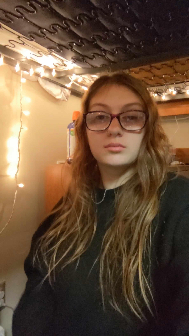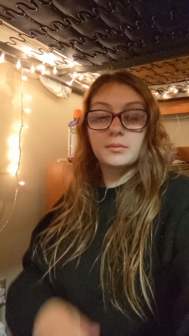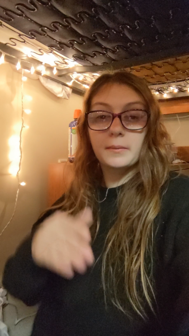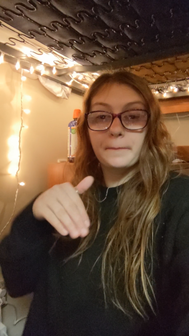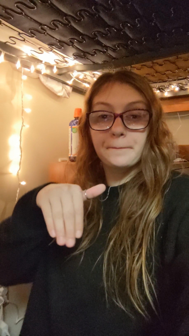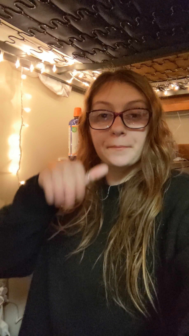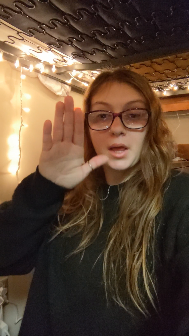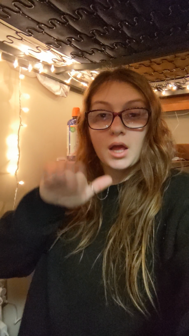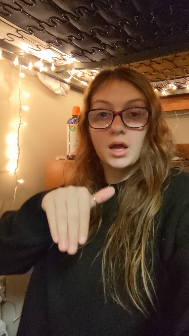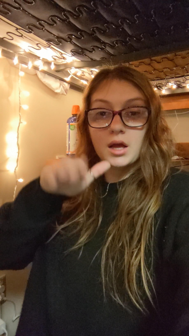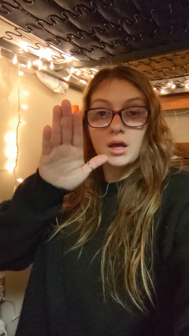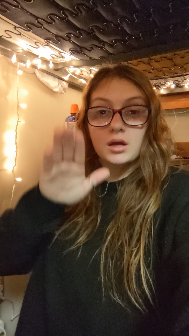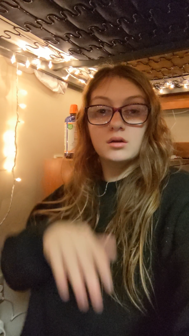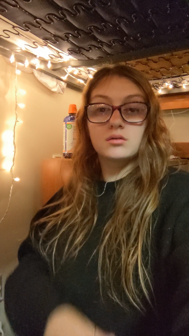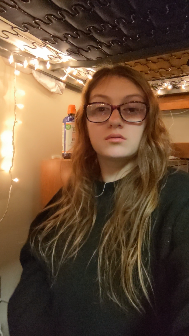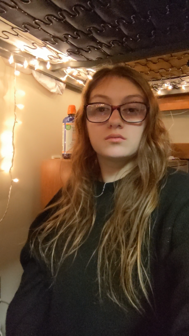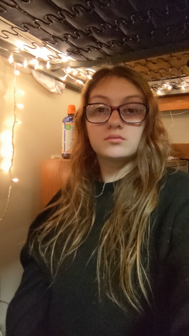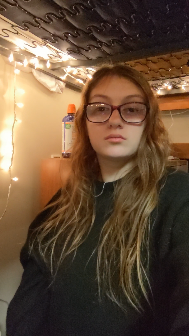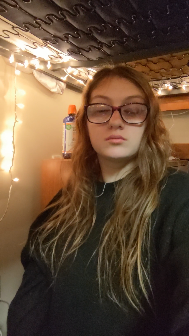paint